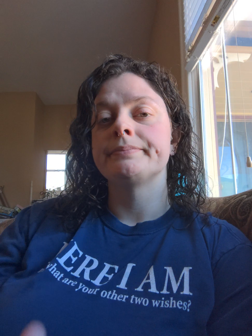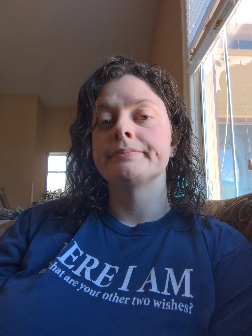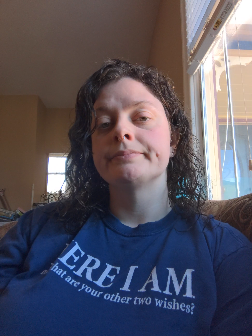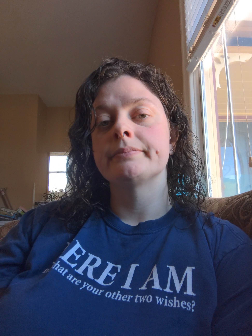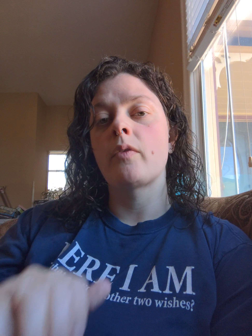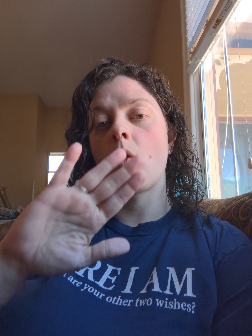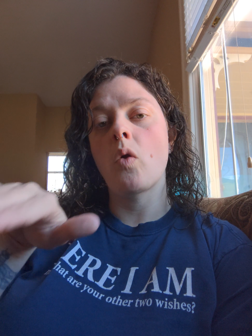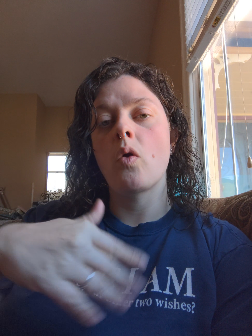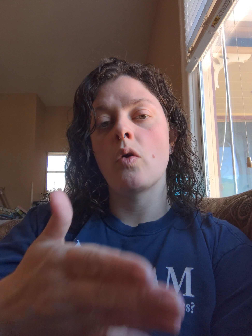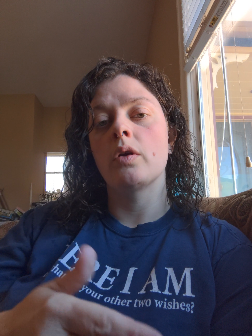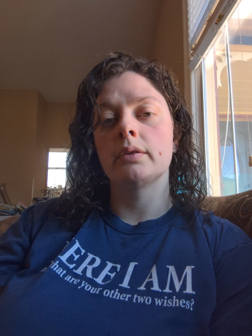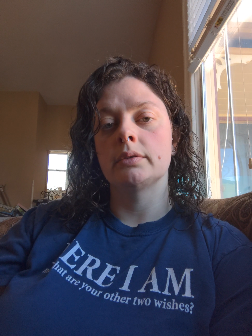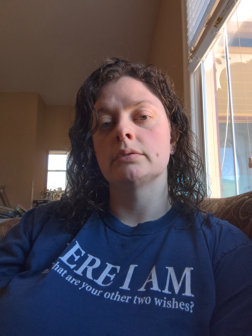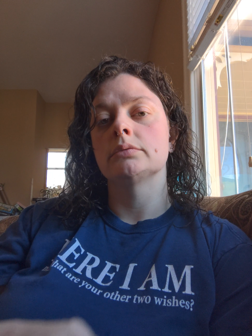all